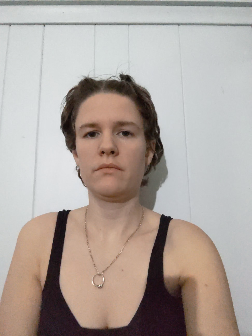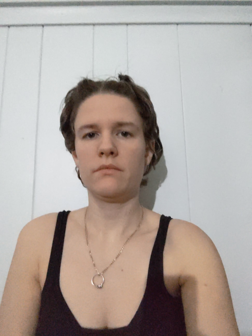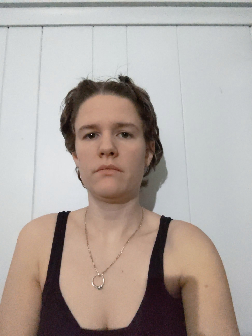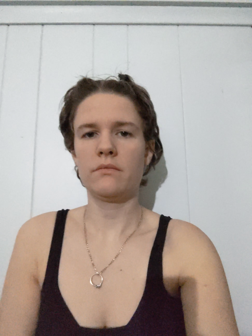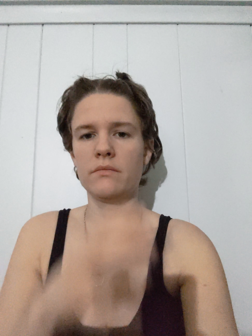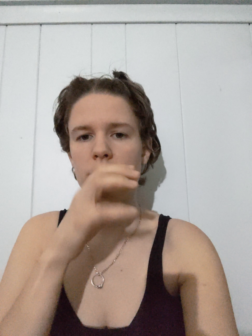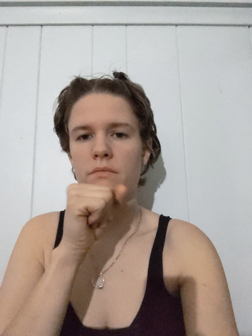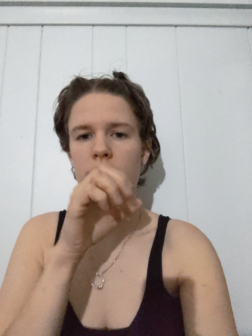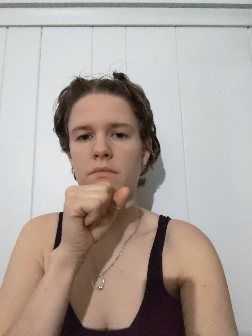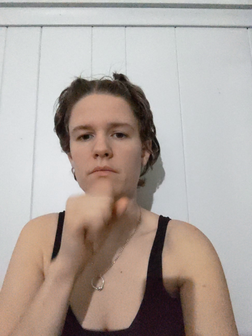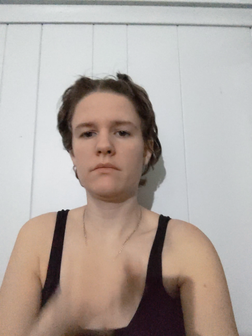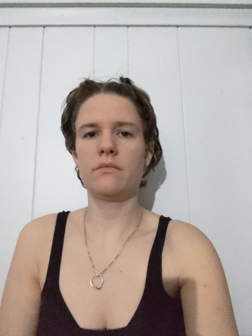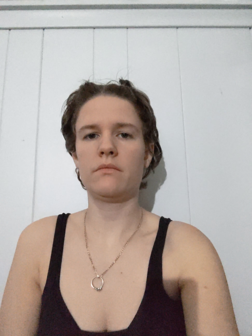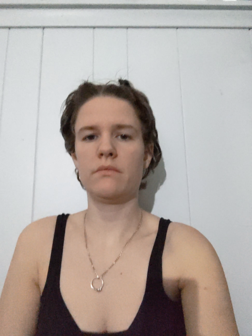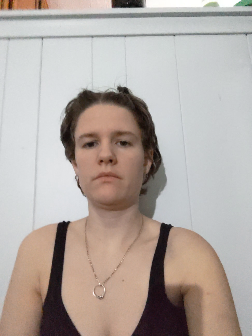orange